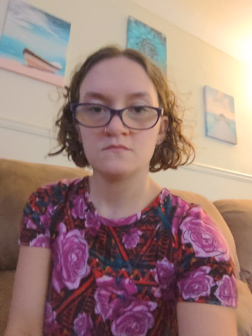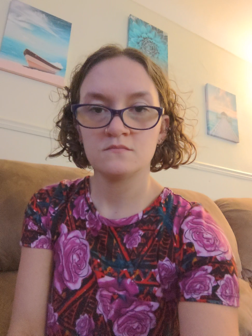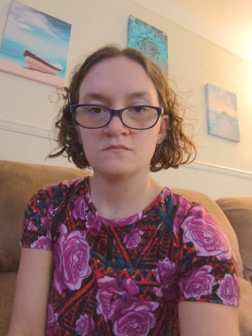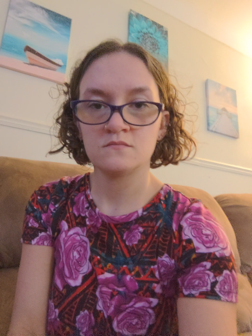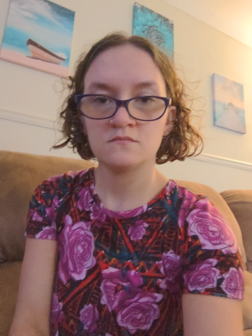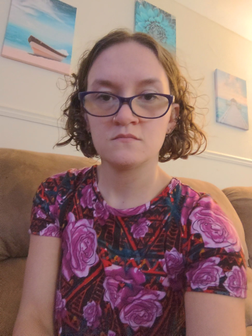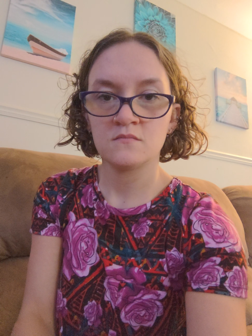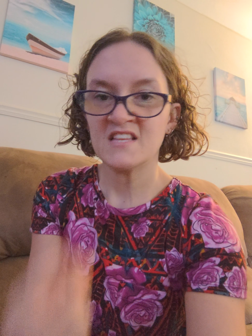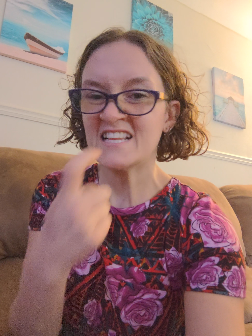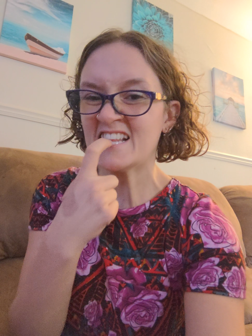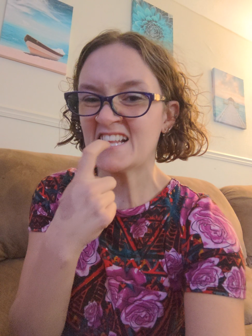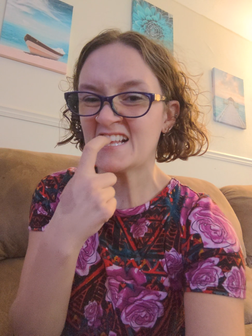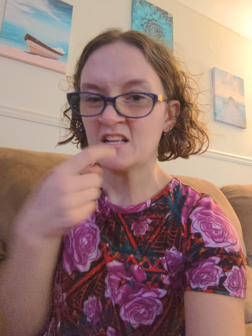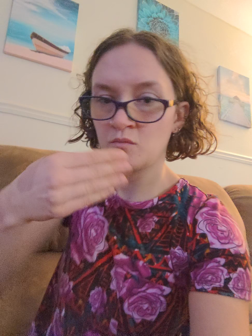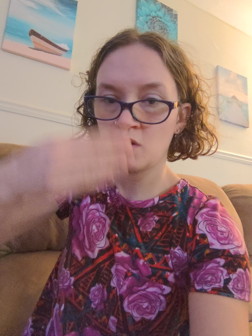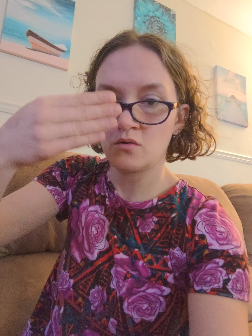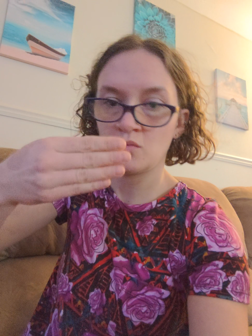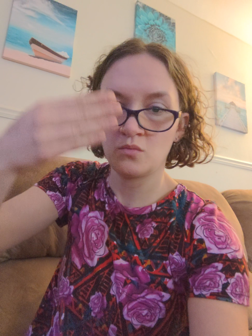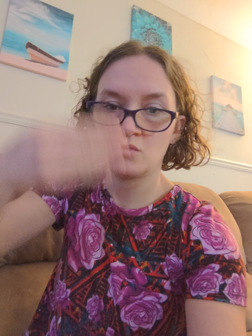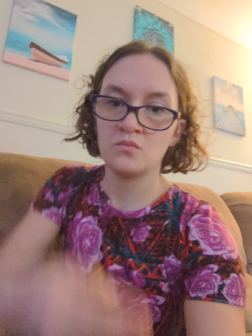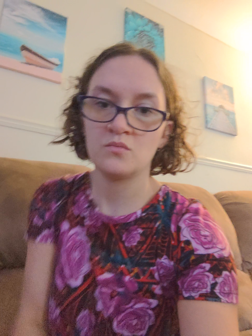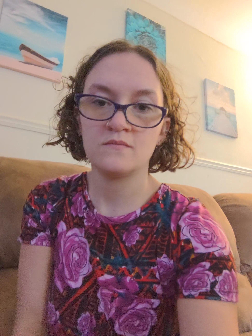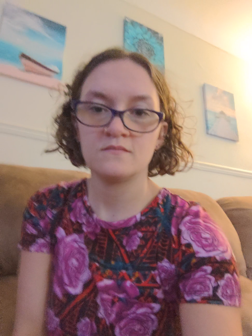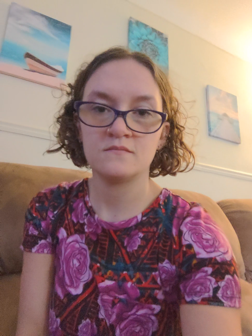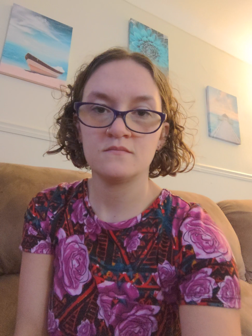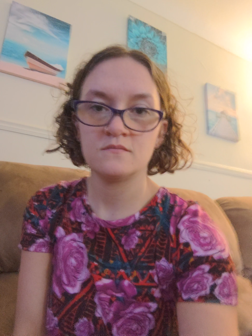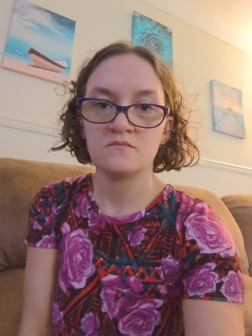window